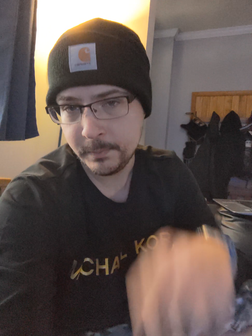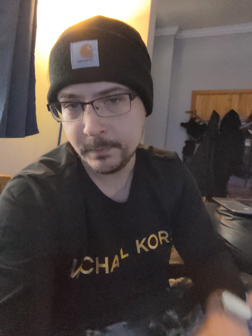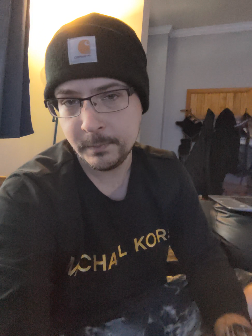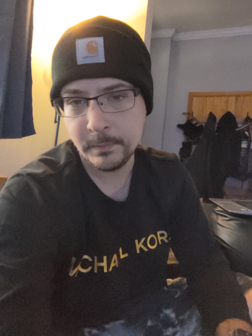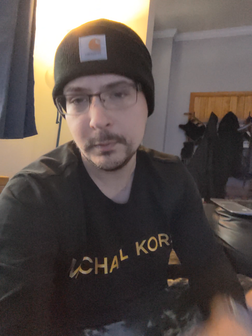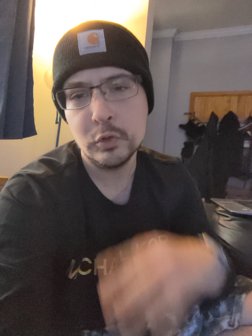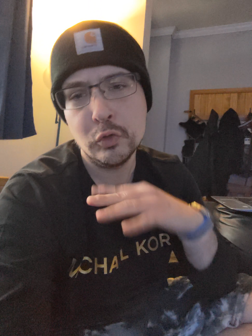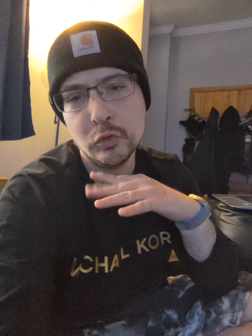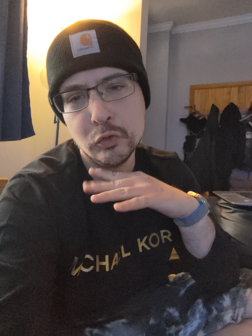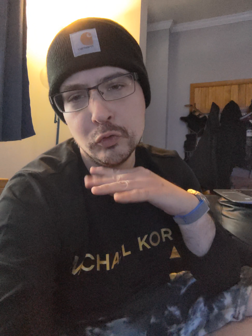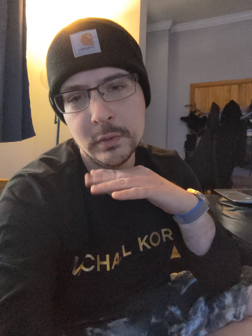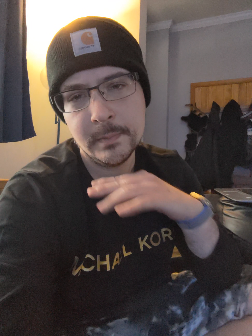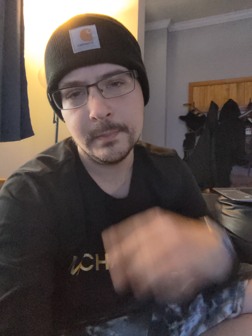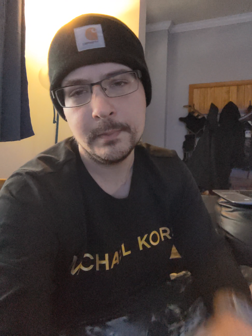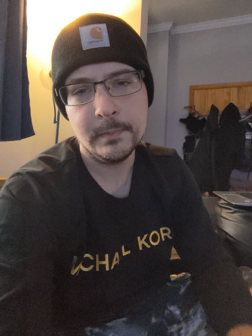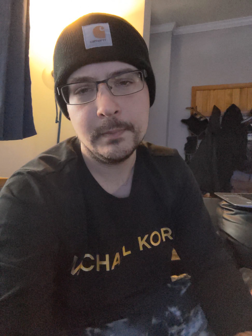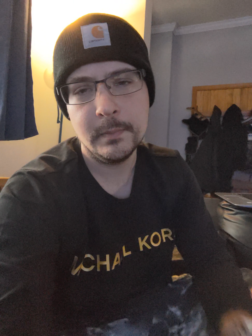dirty